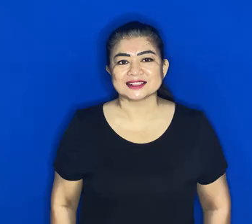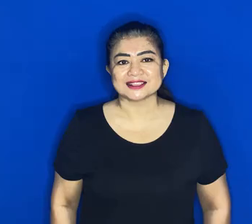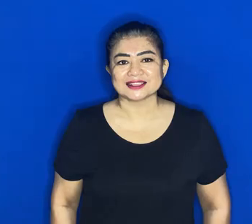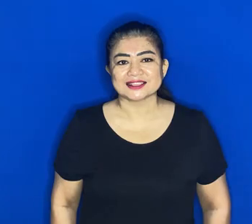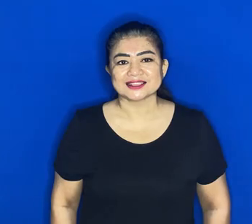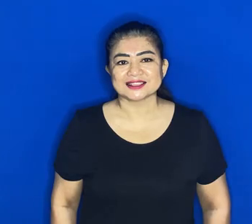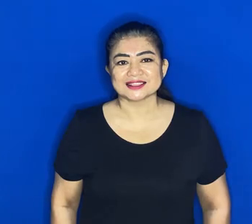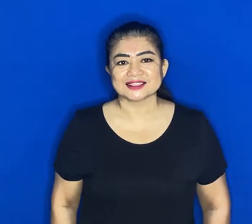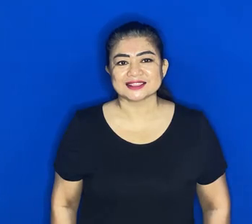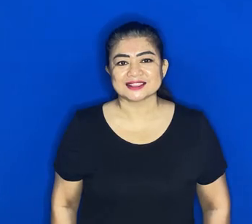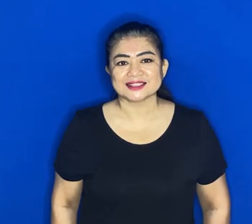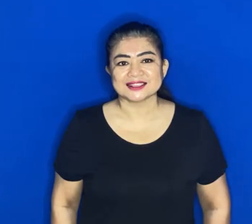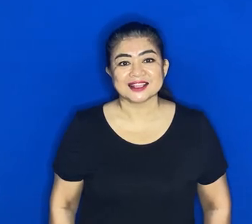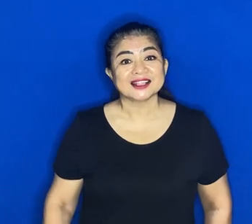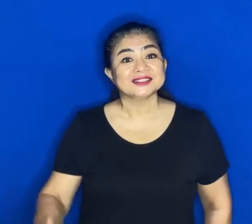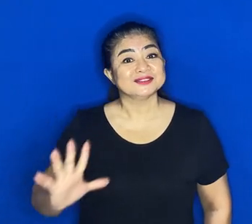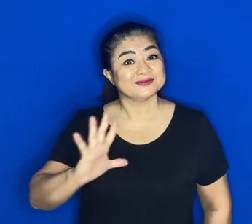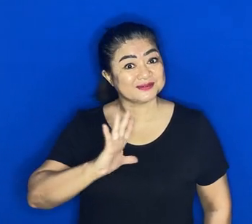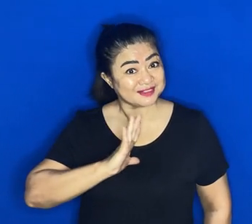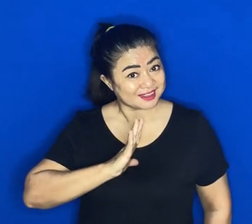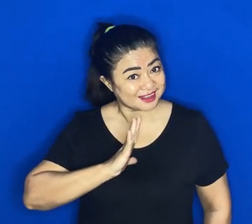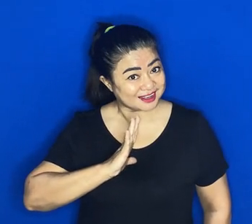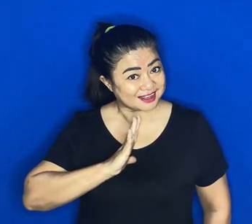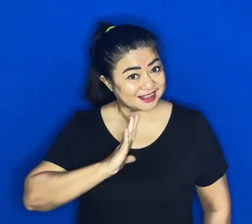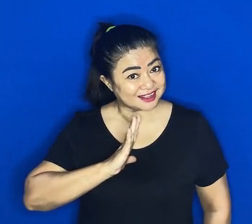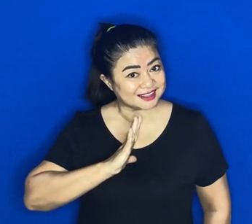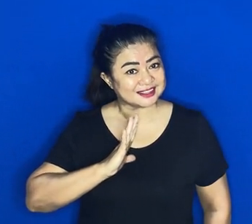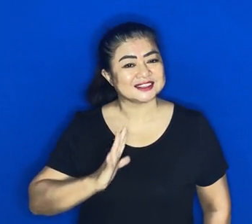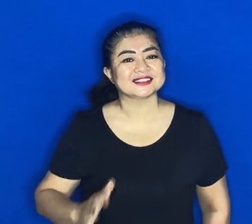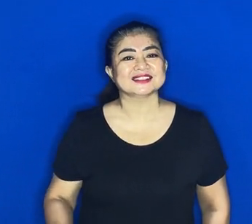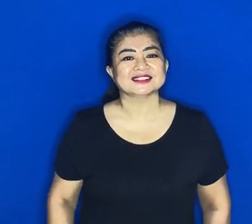im fine